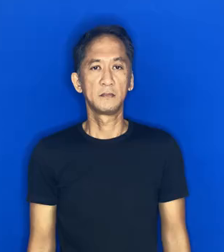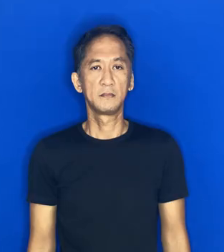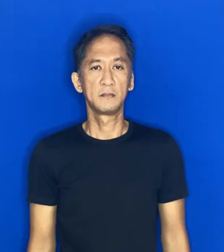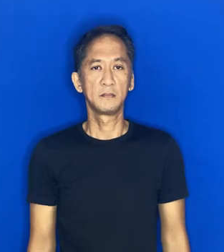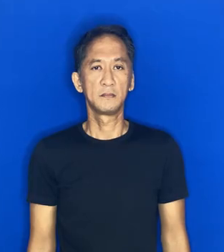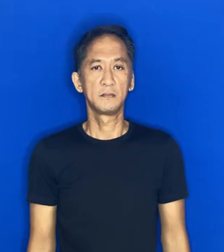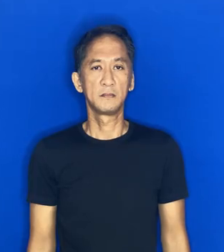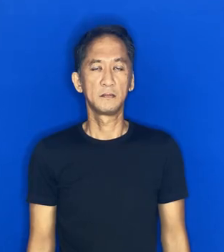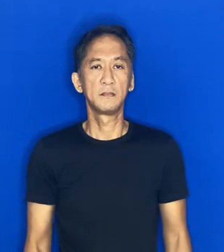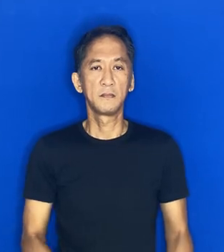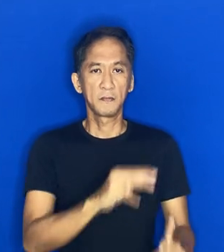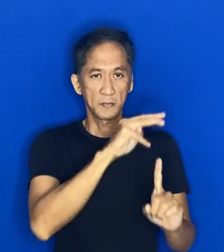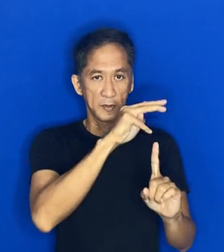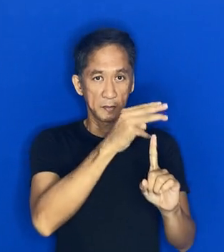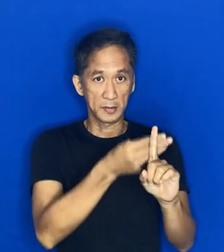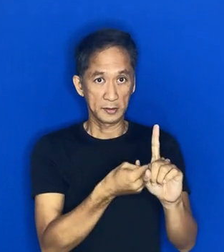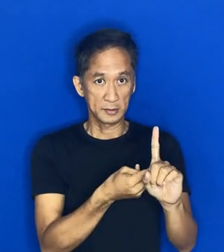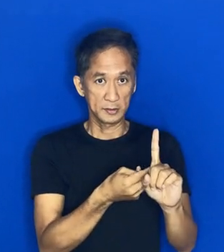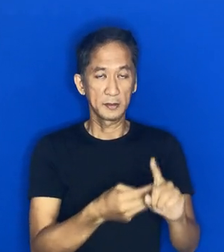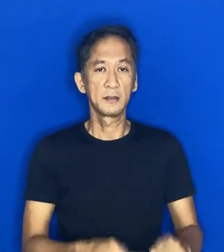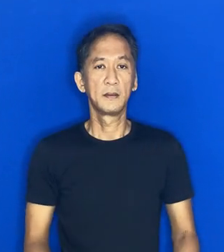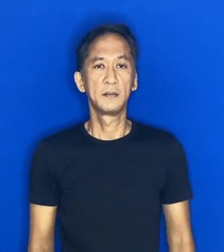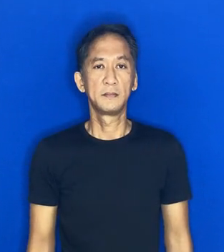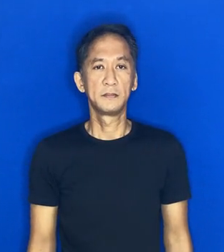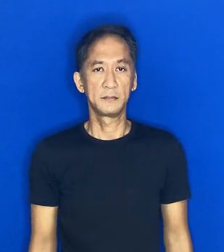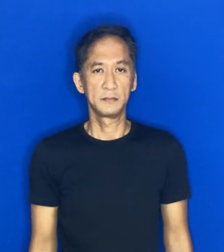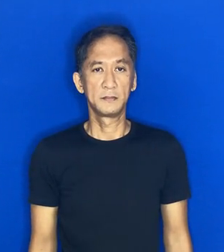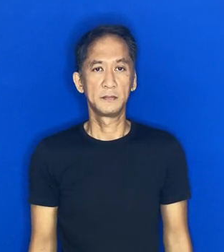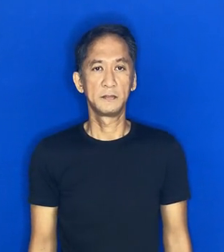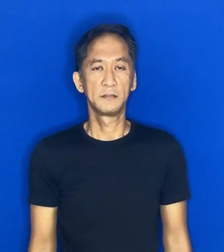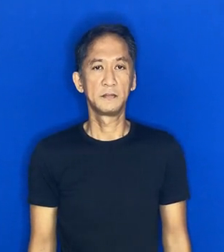march